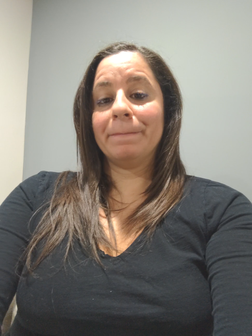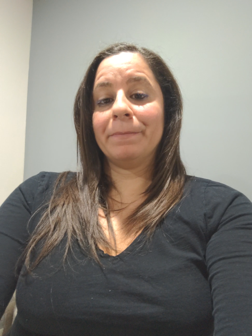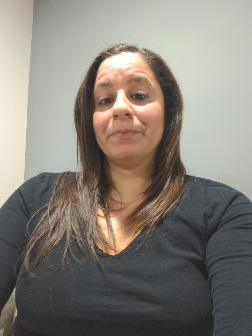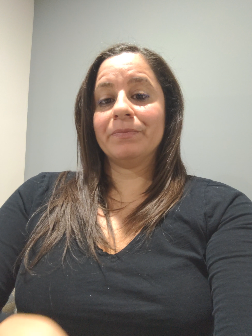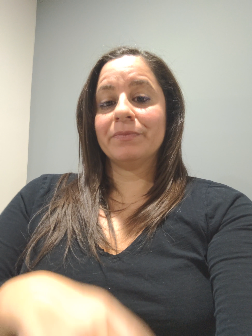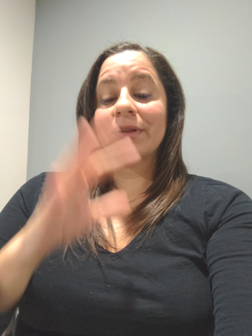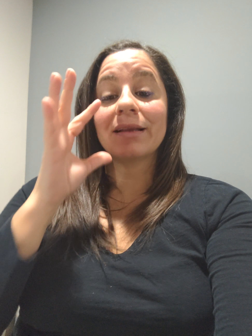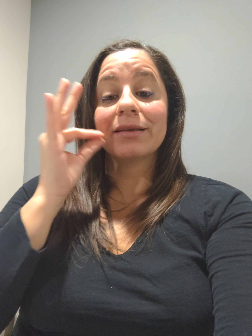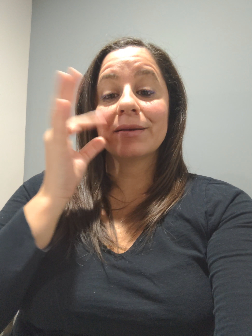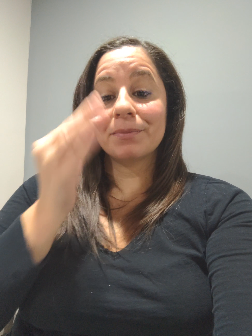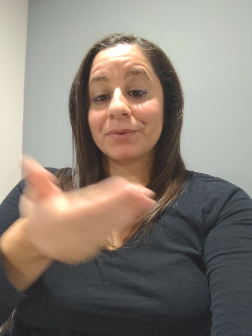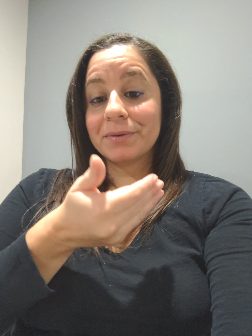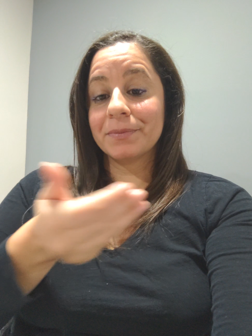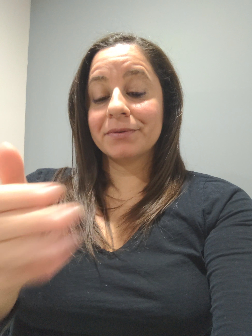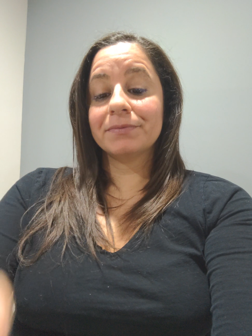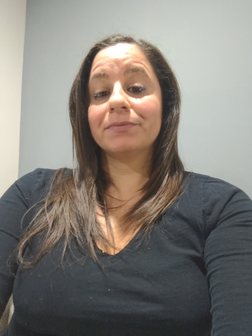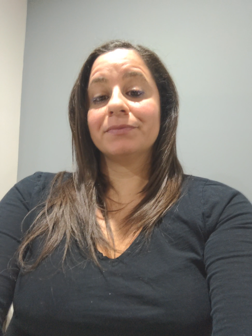kitty